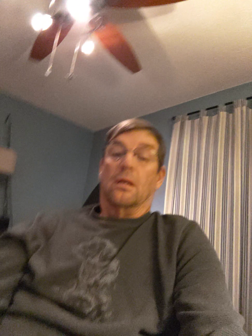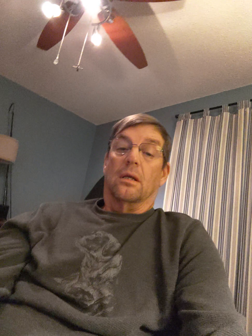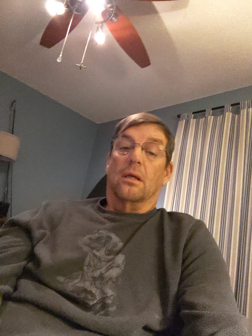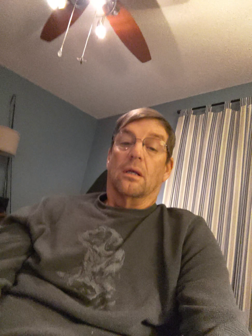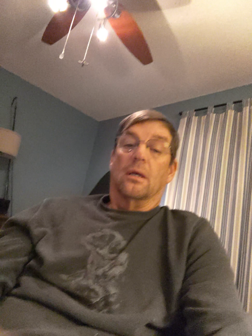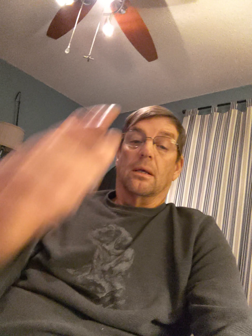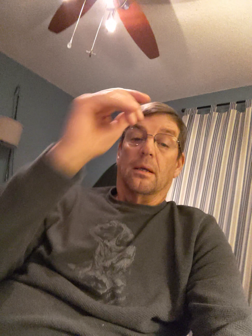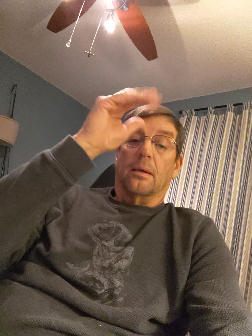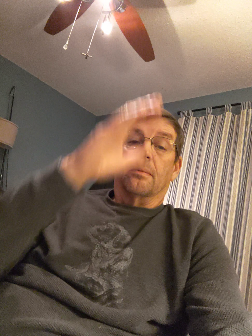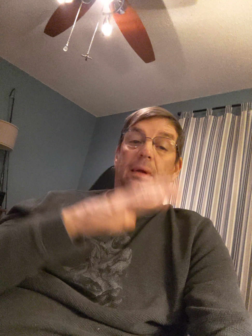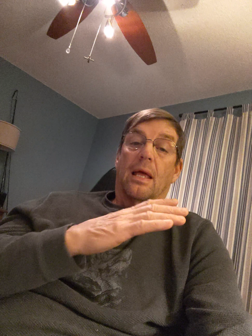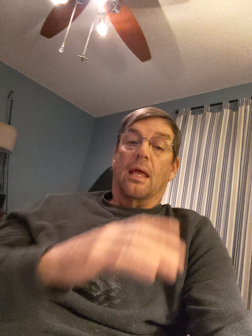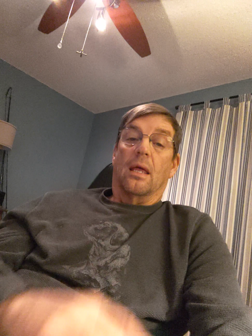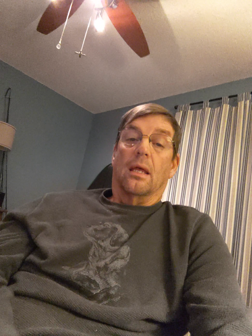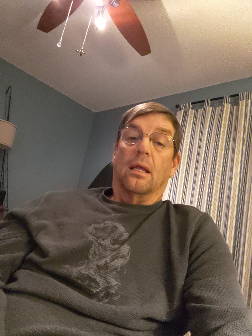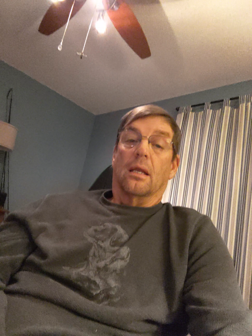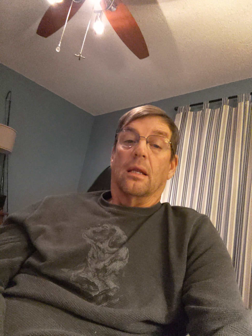man